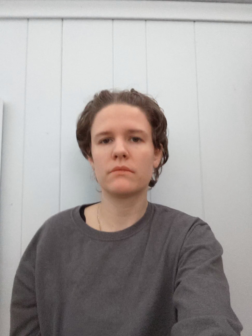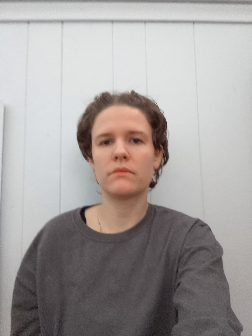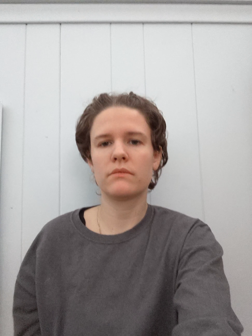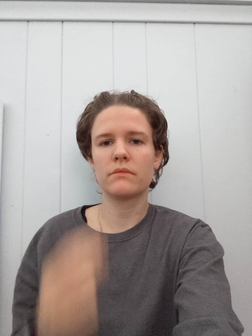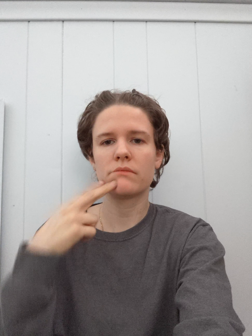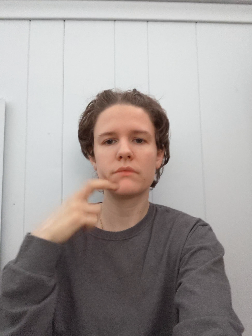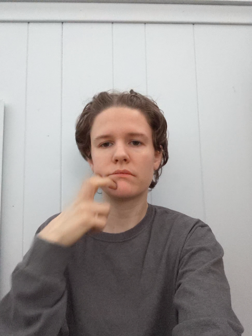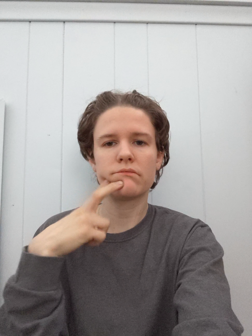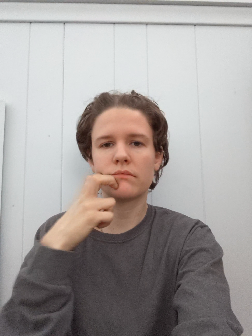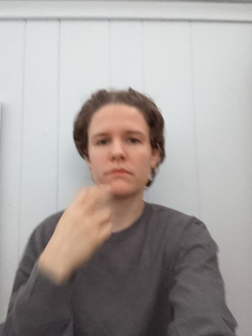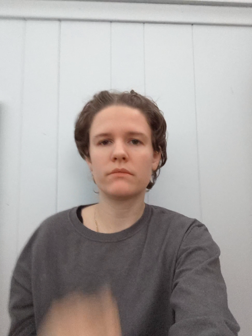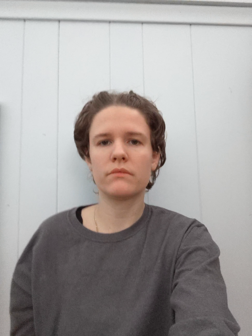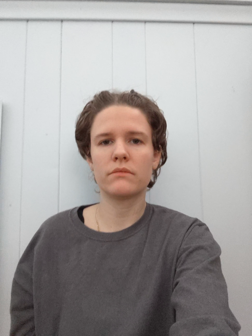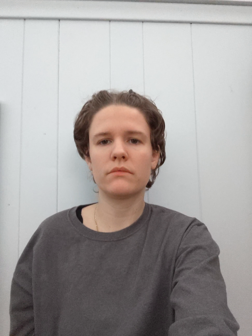gum